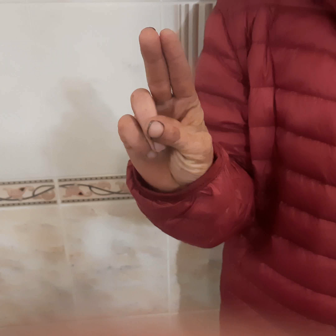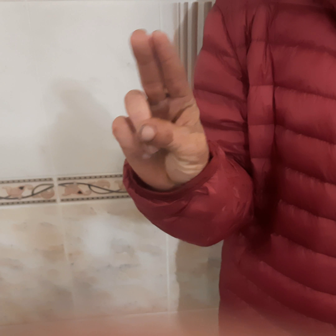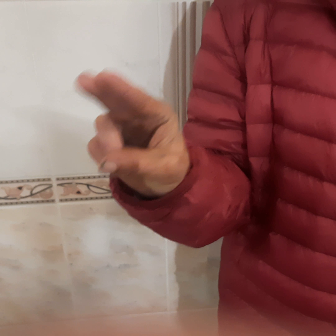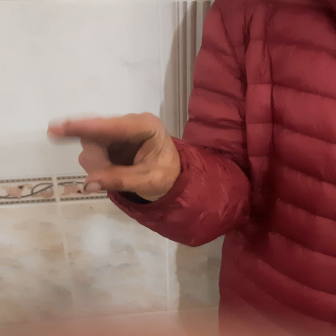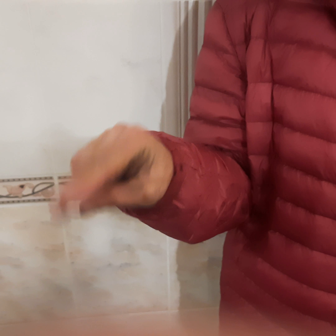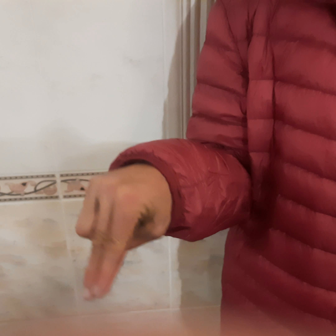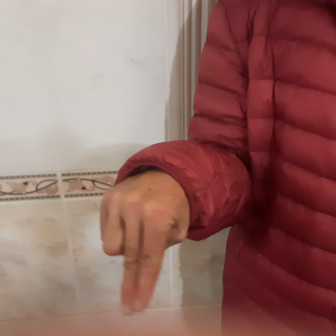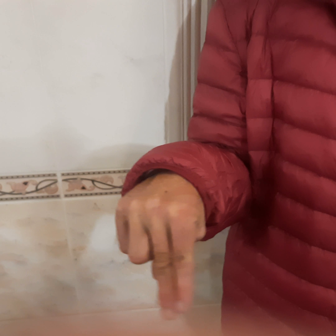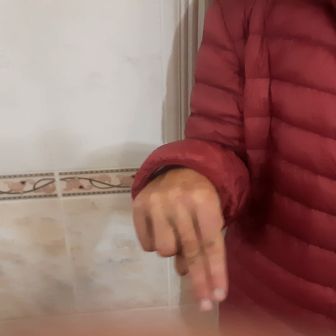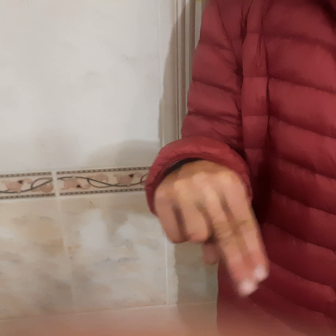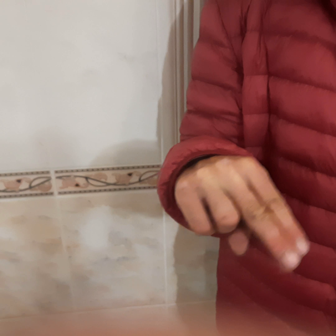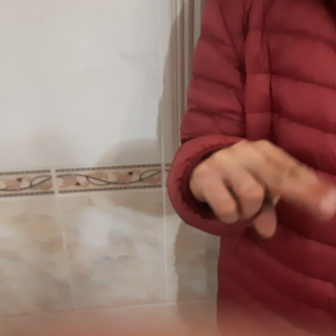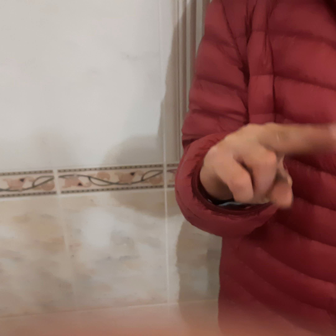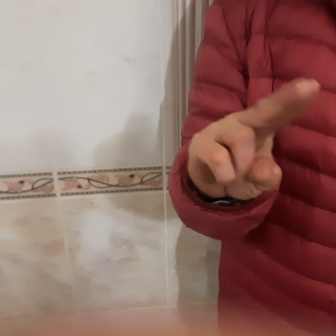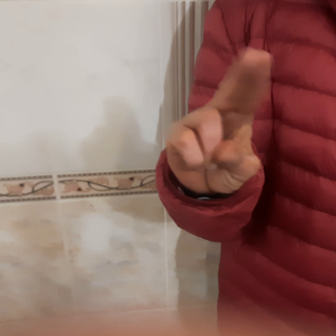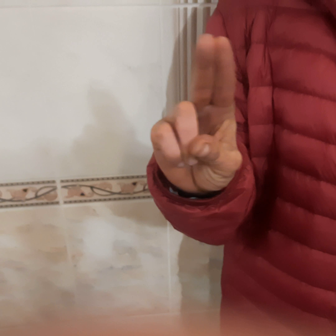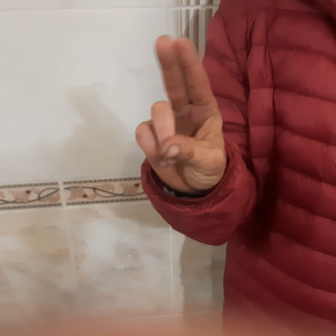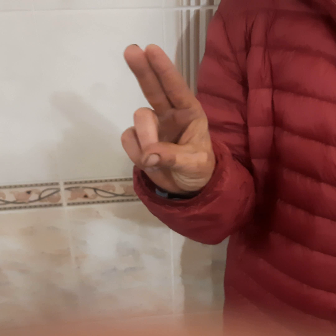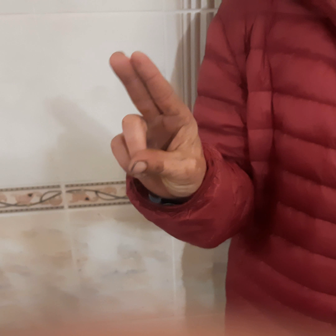Д